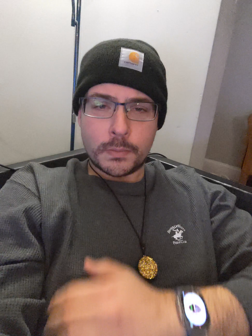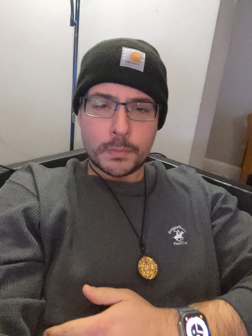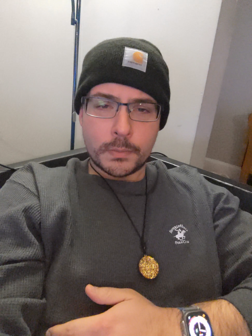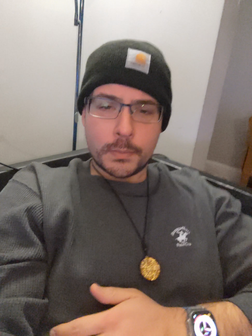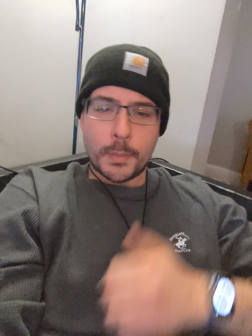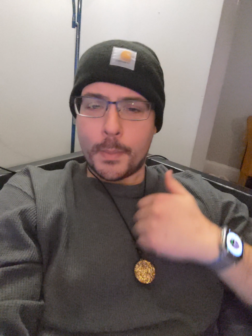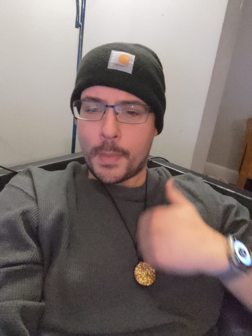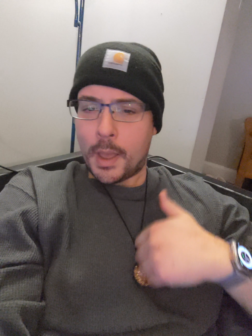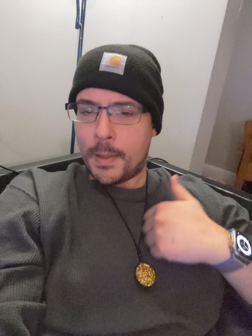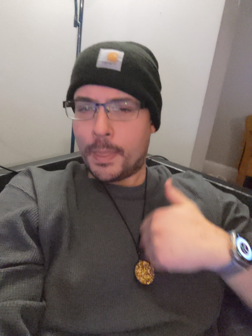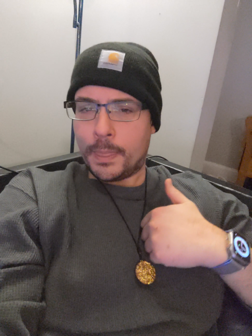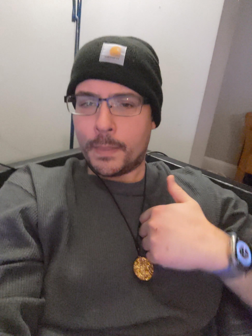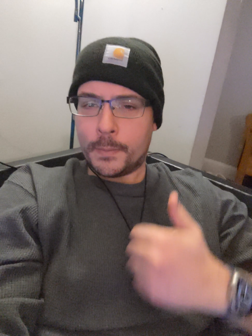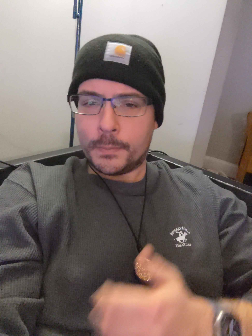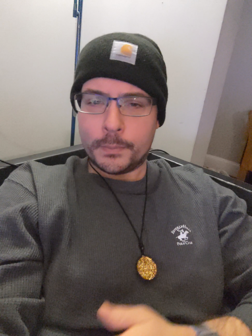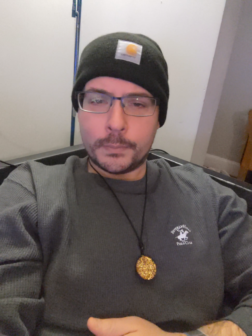bath